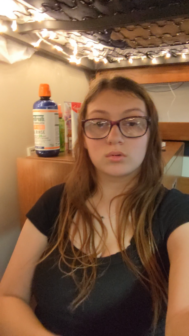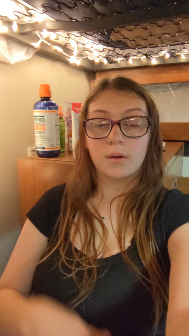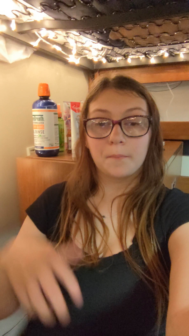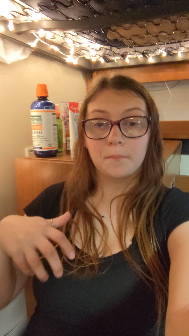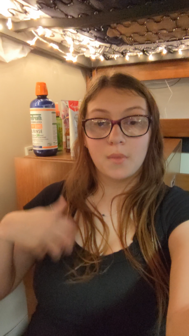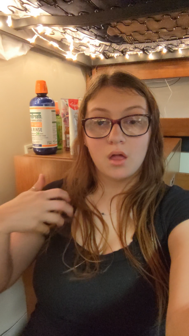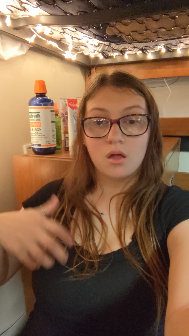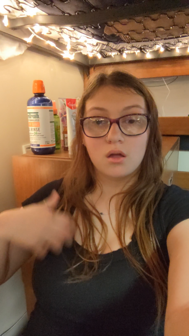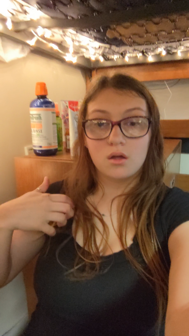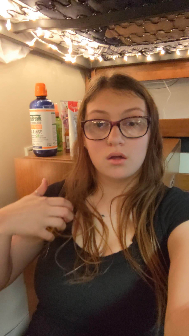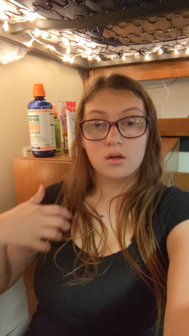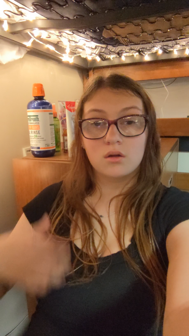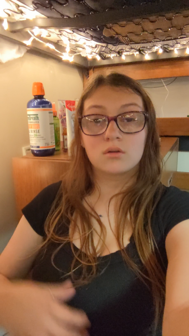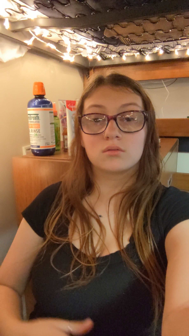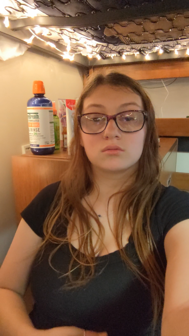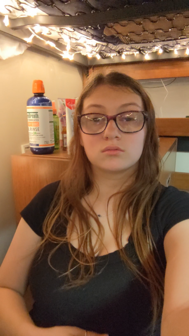monkey